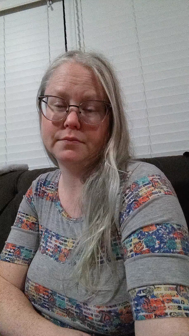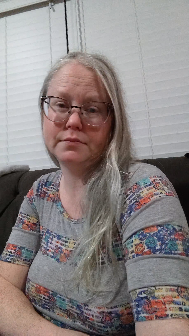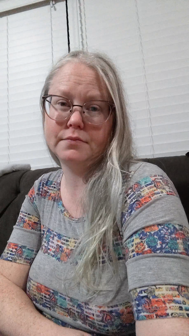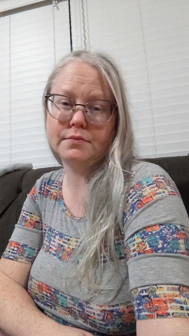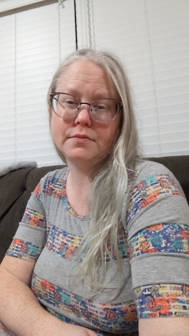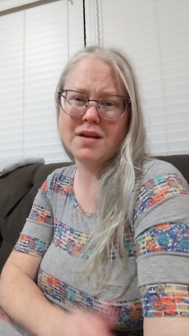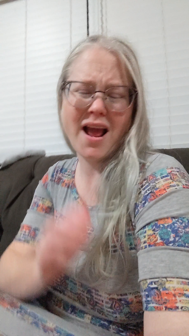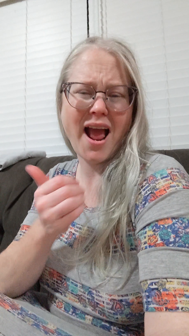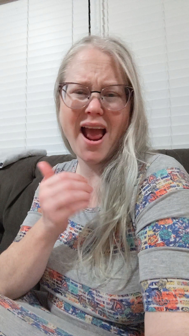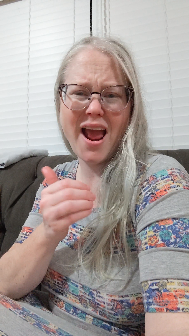how